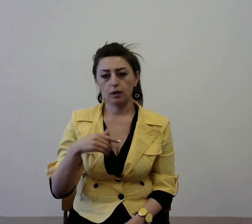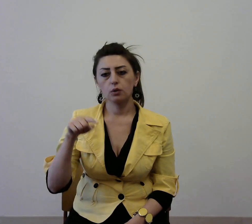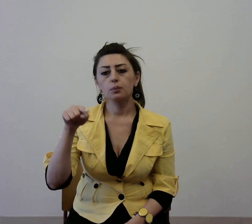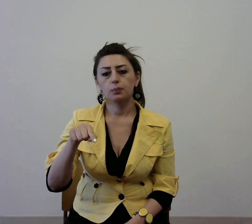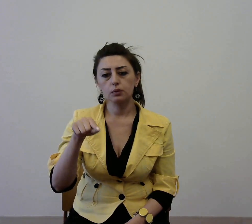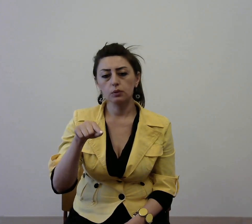bu